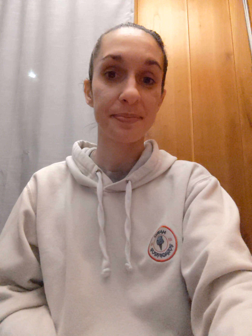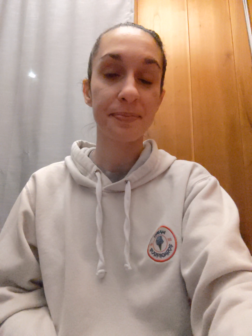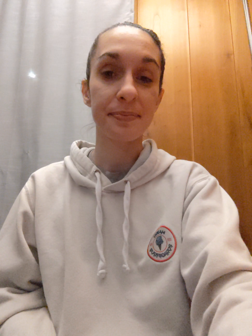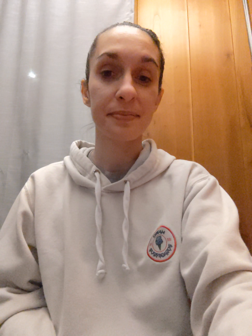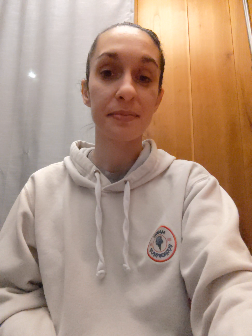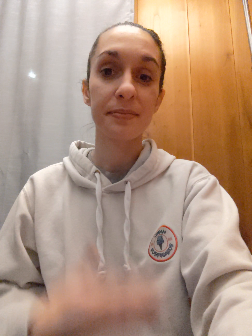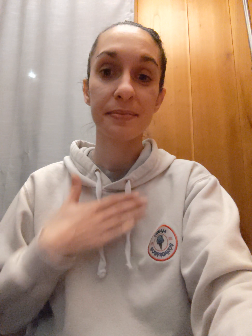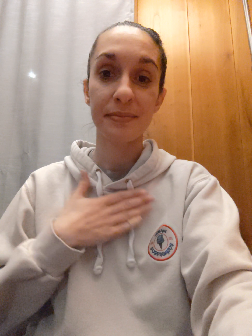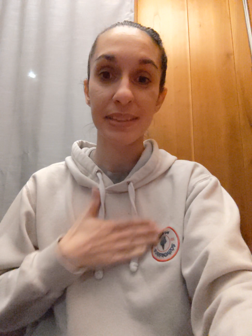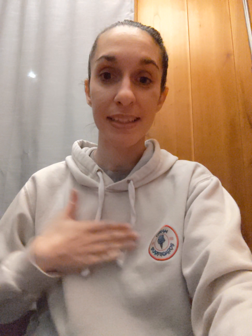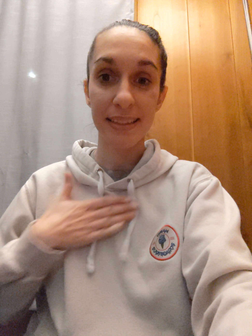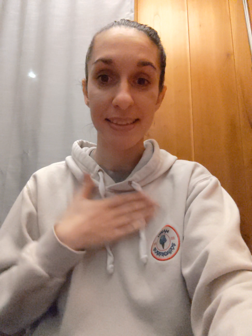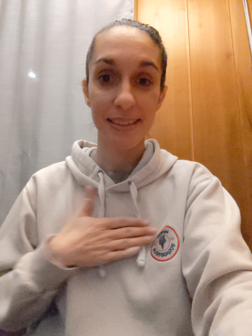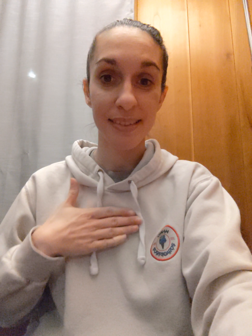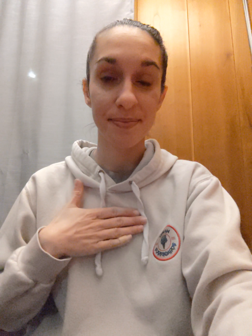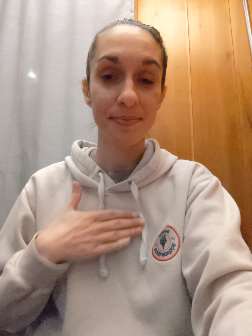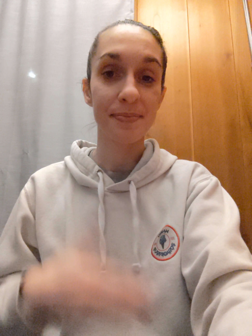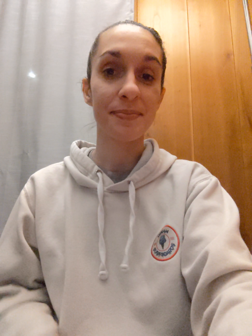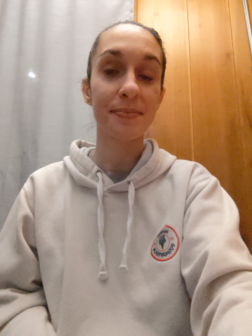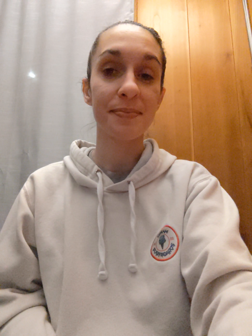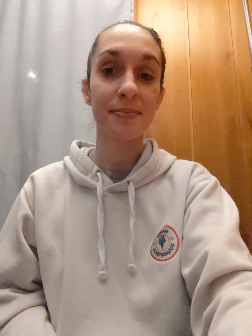please